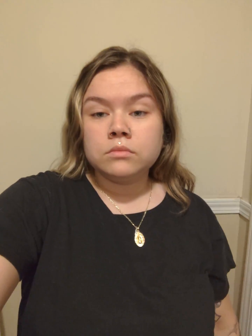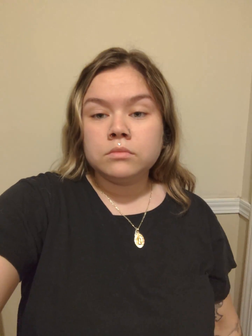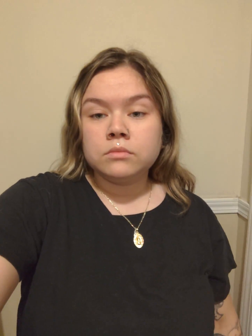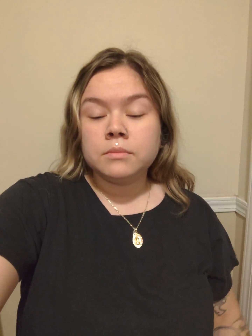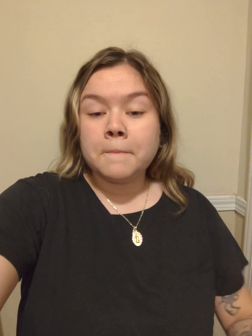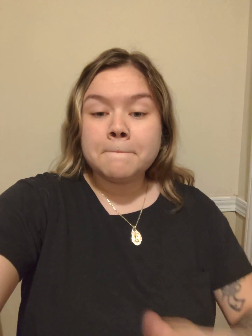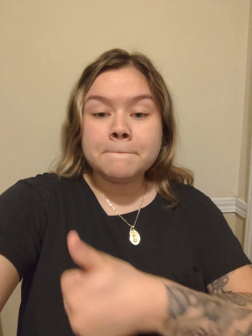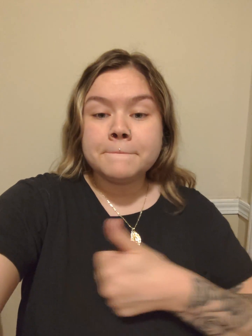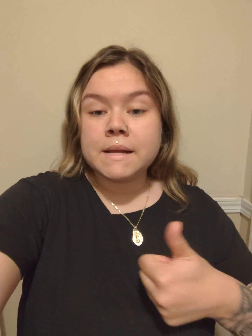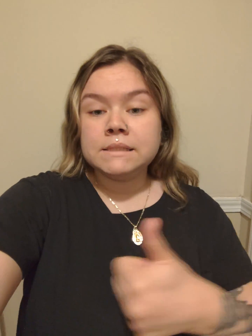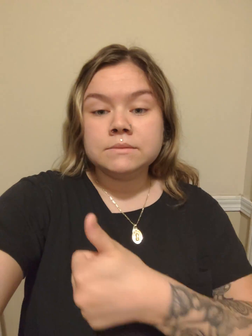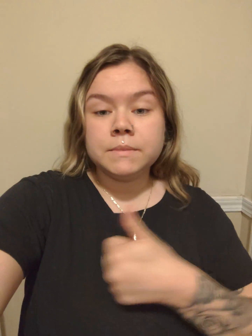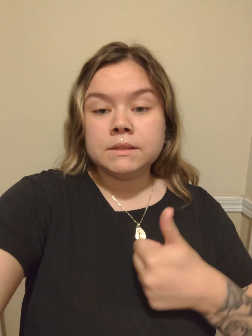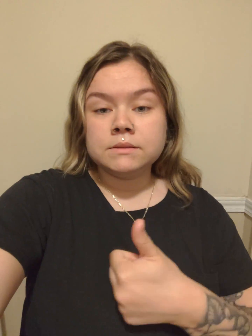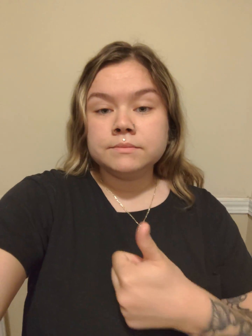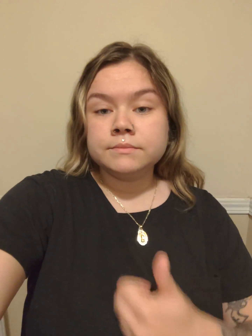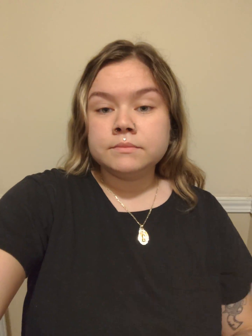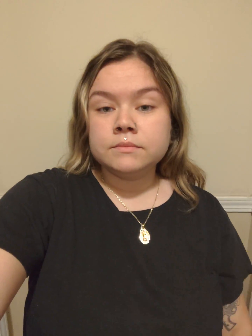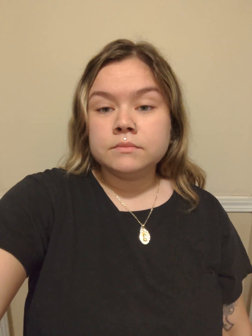basement